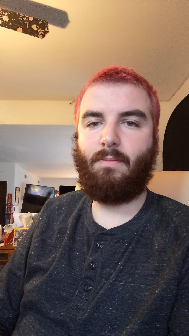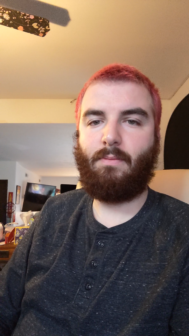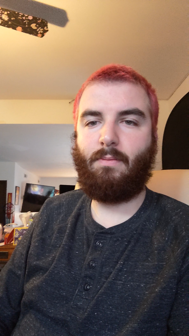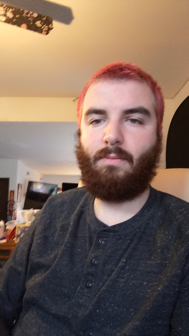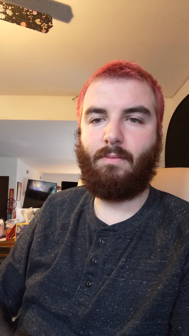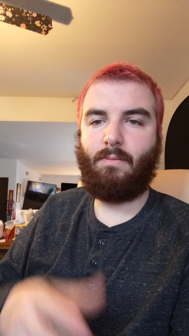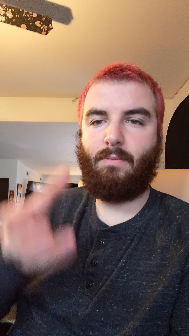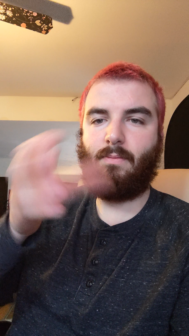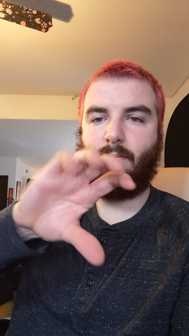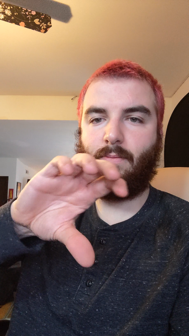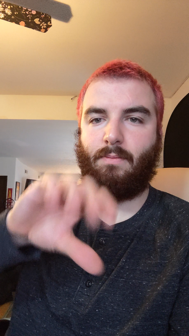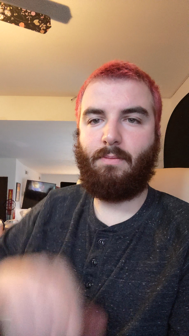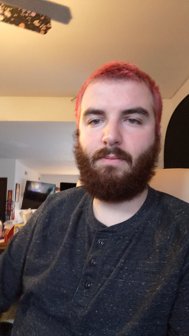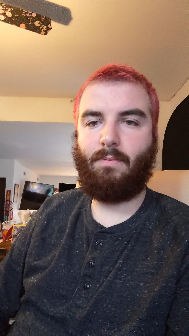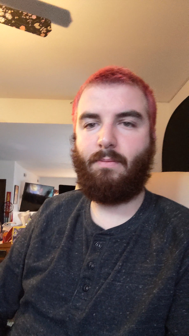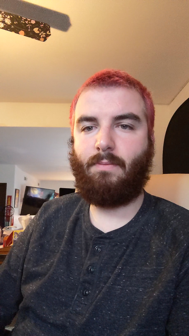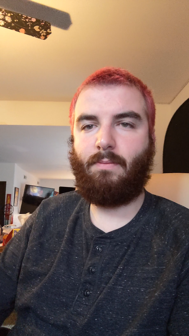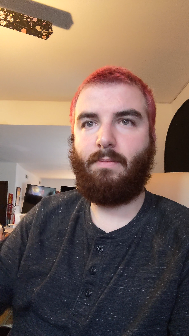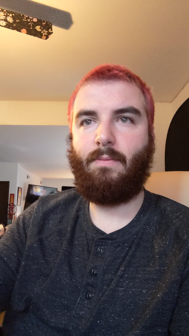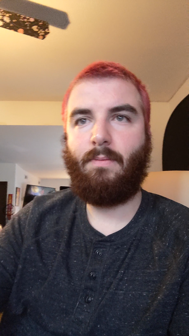dump